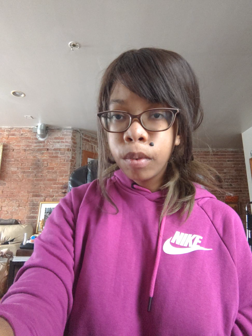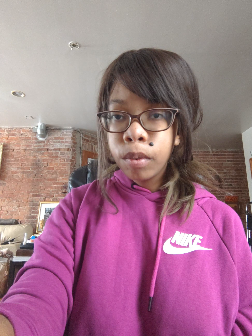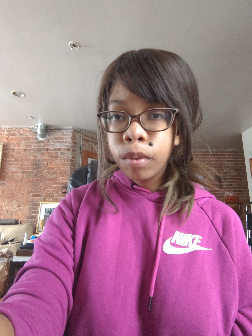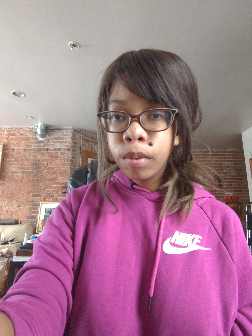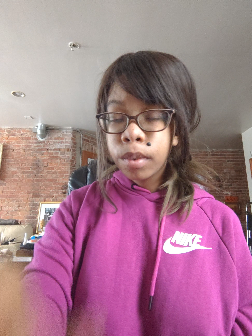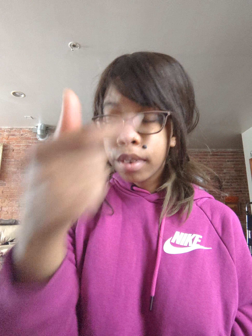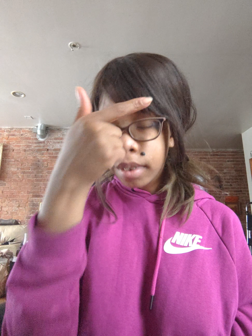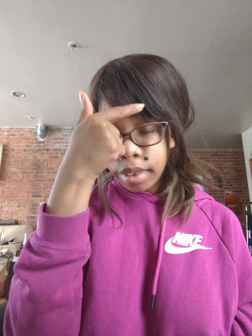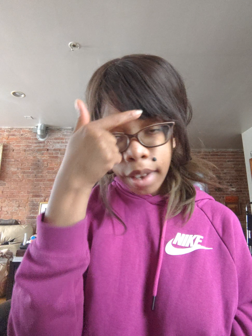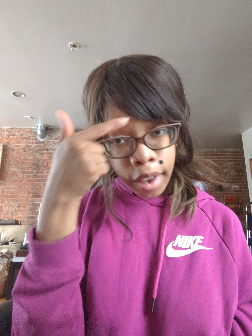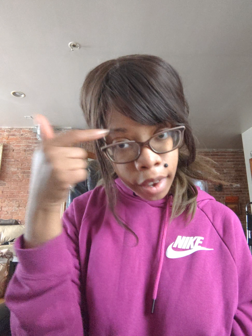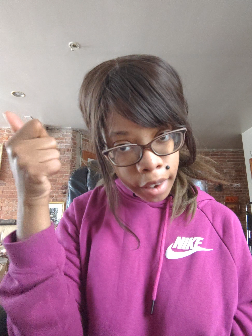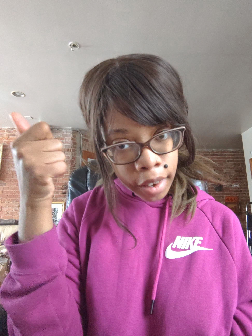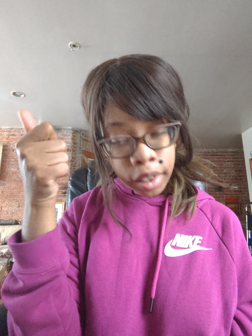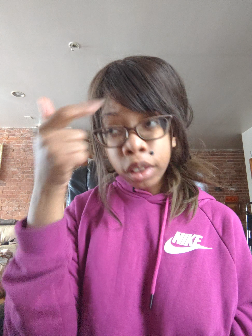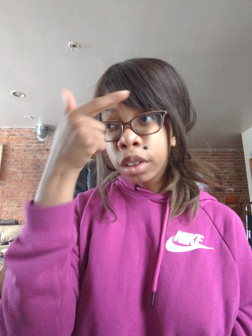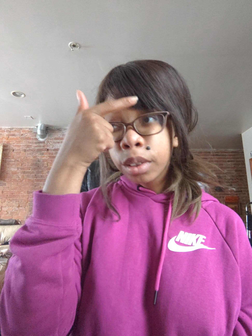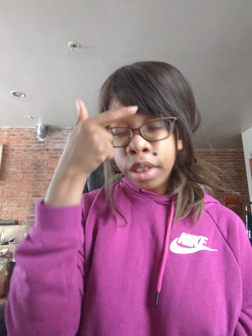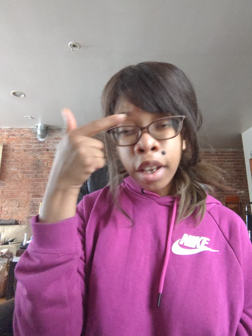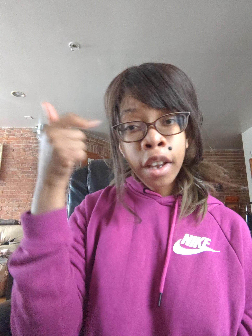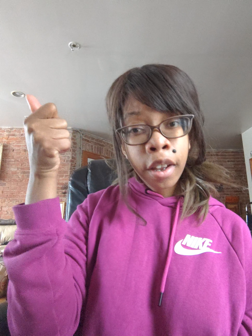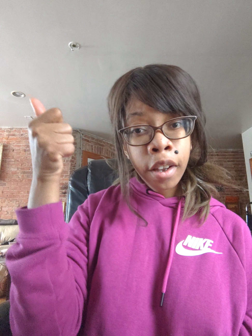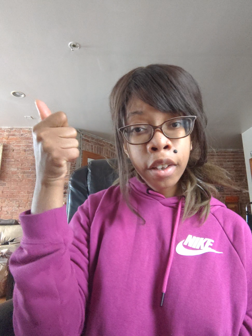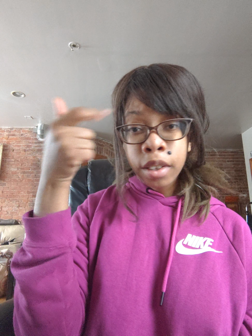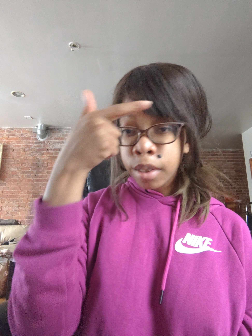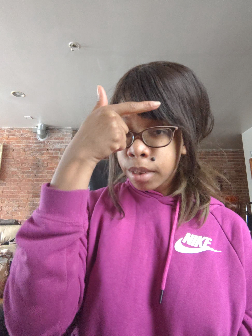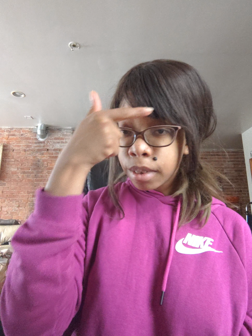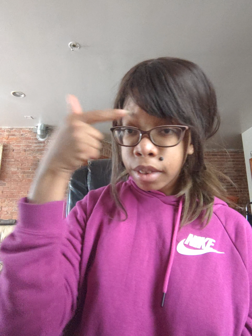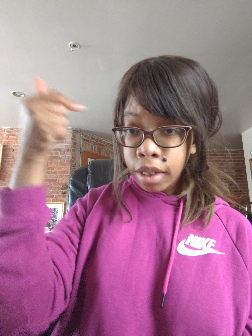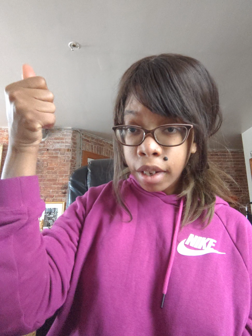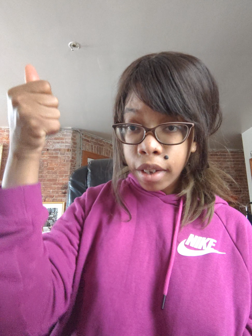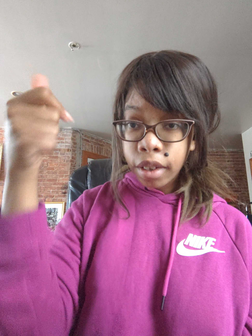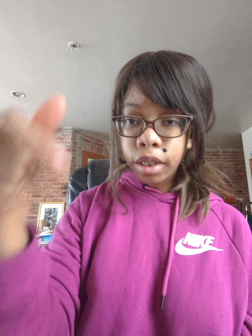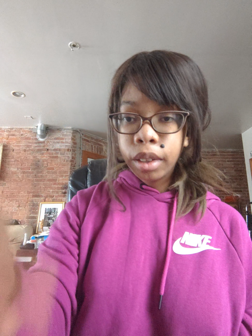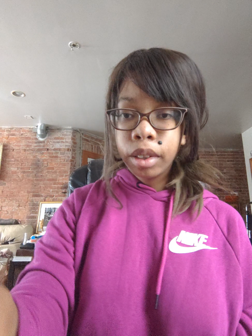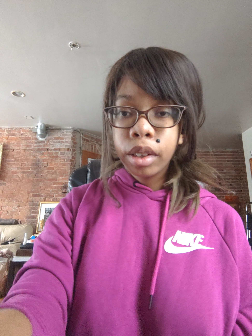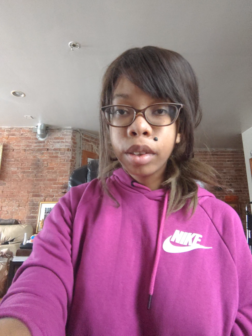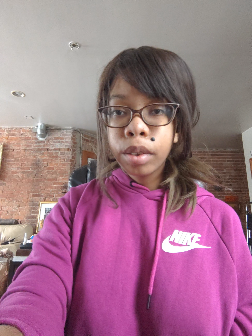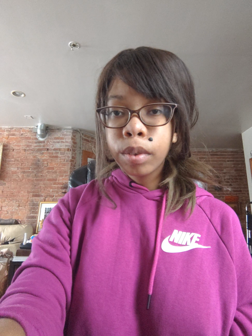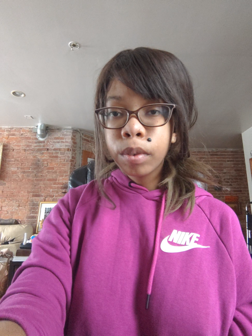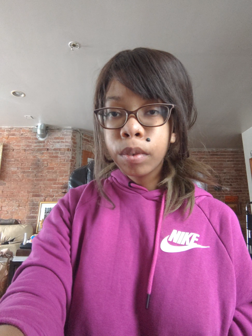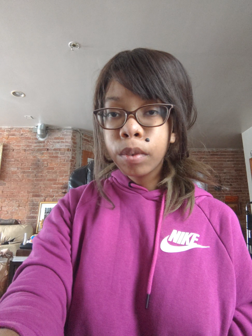because